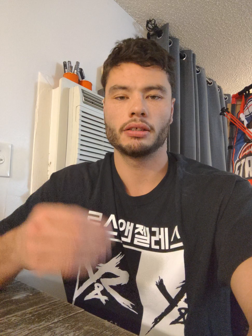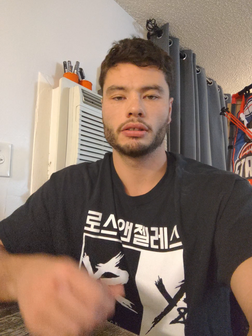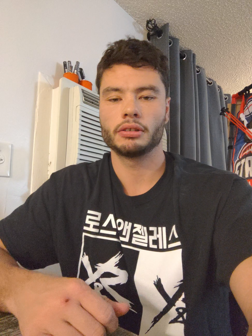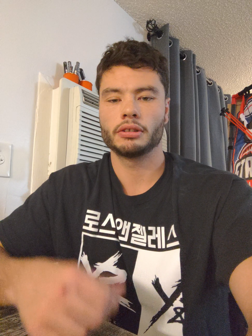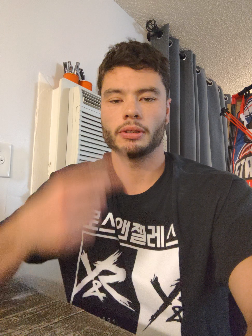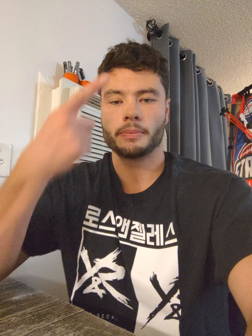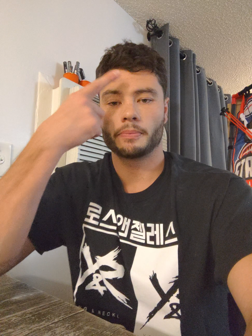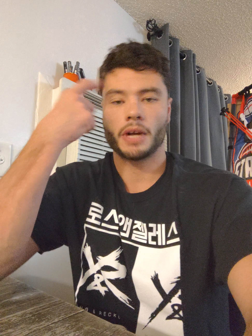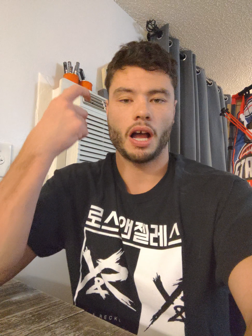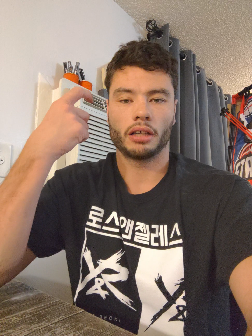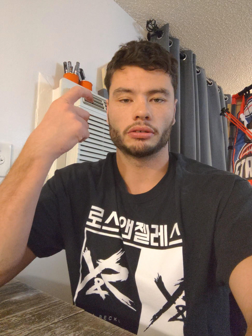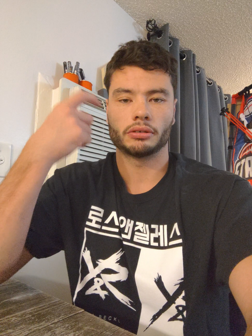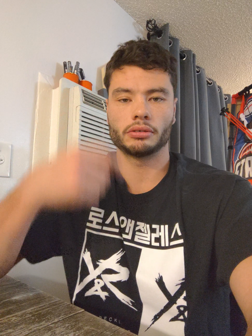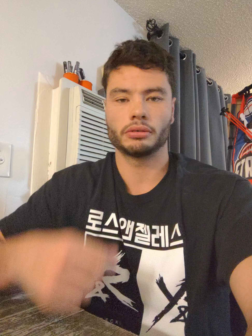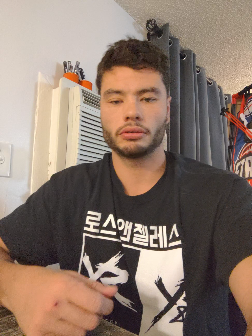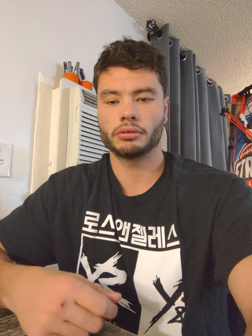because